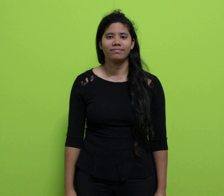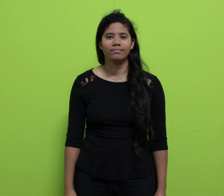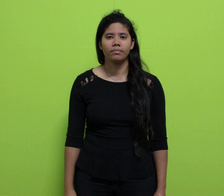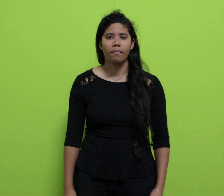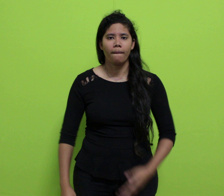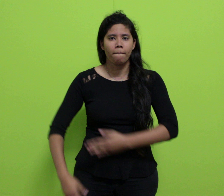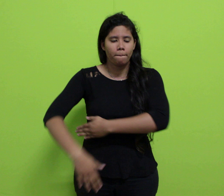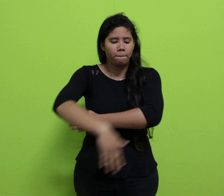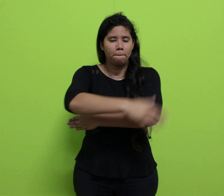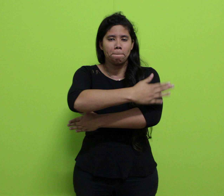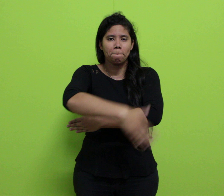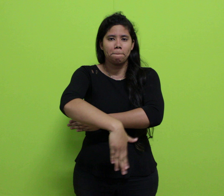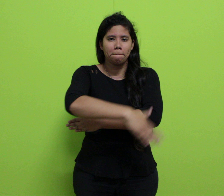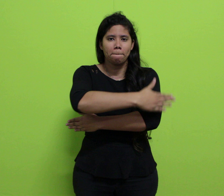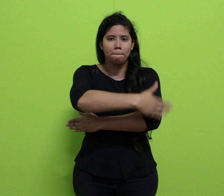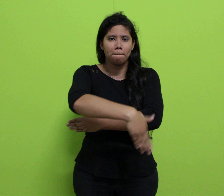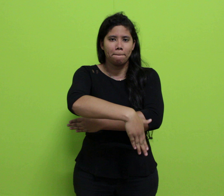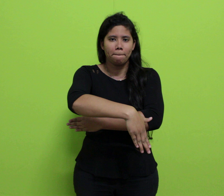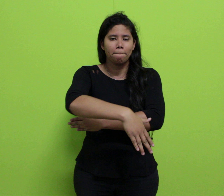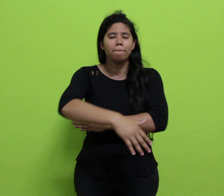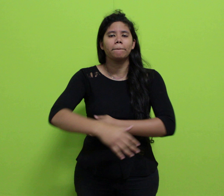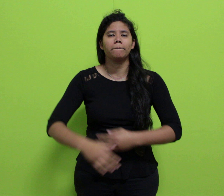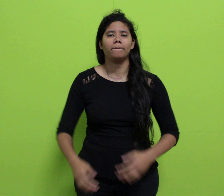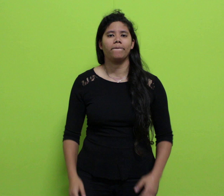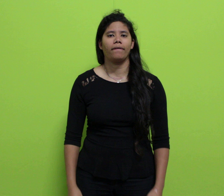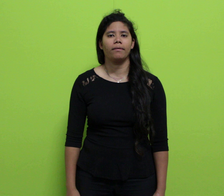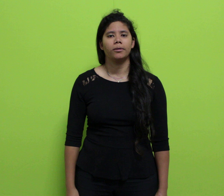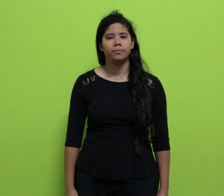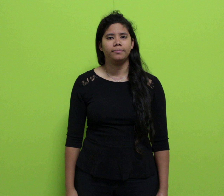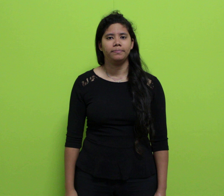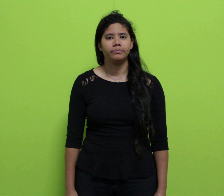esquina